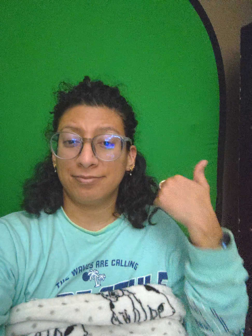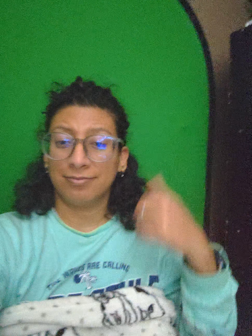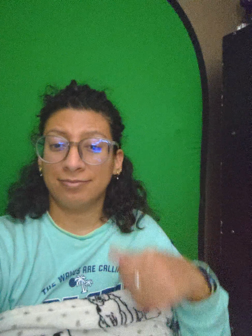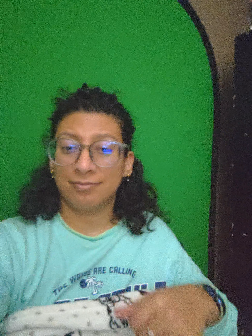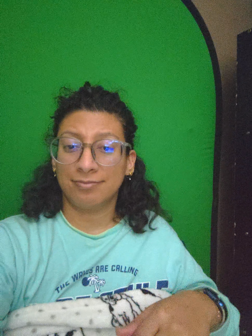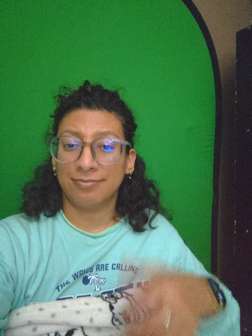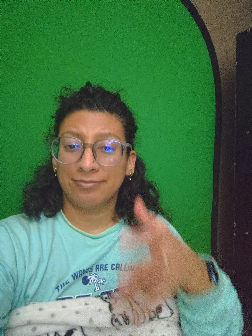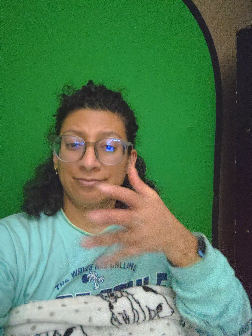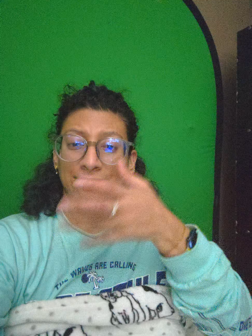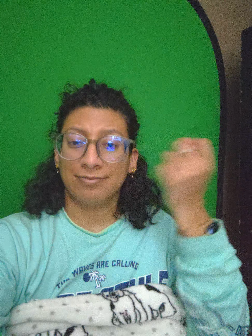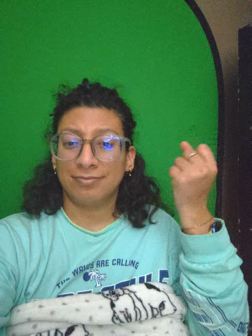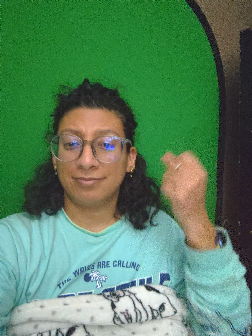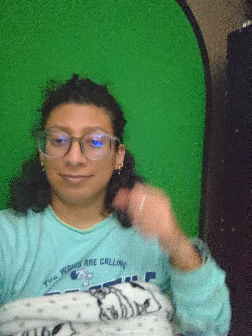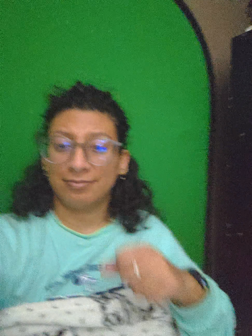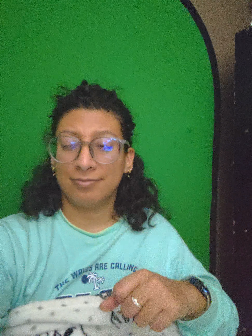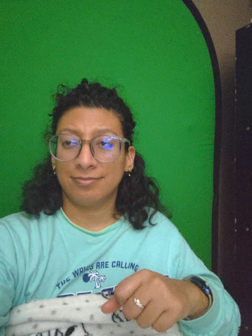fast